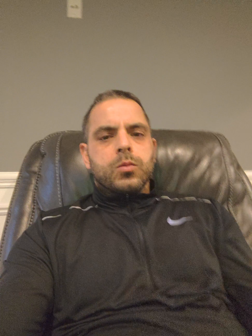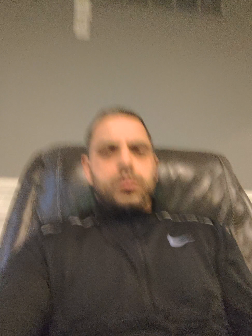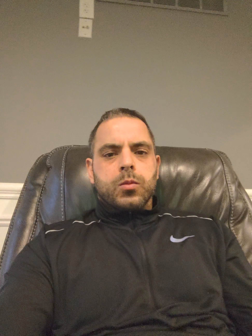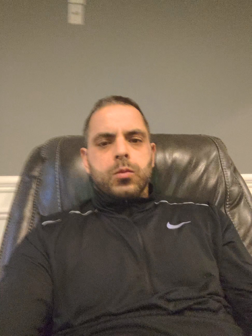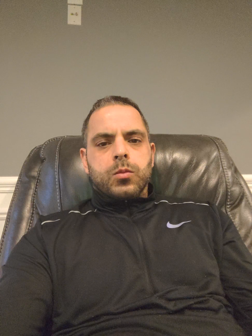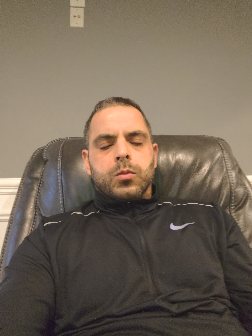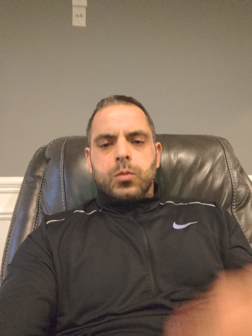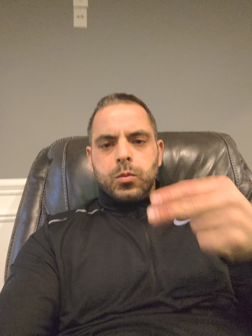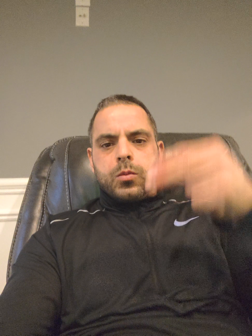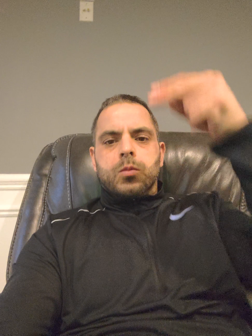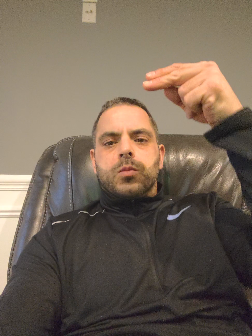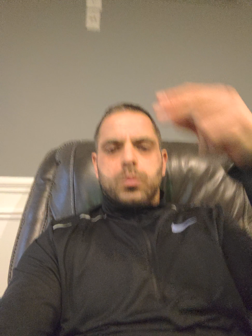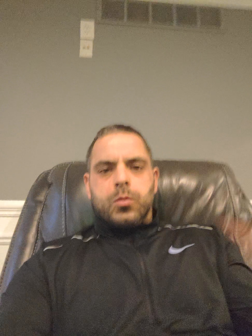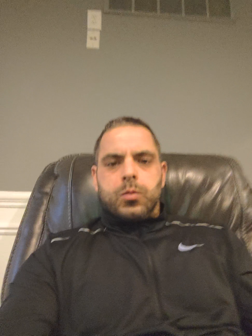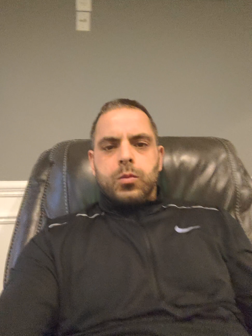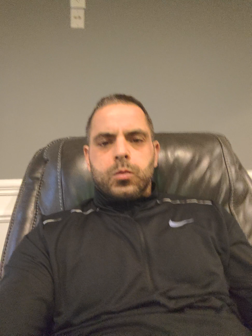high